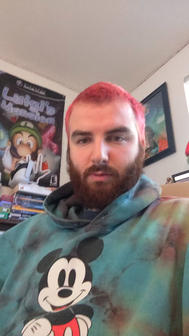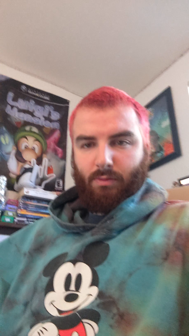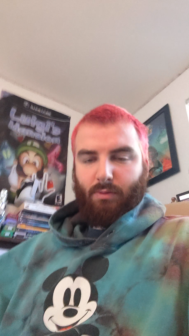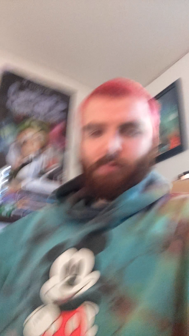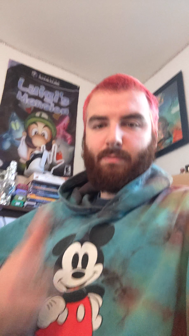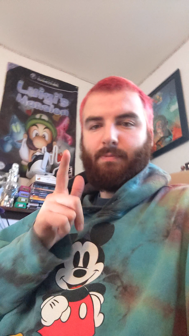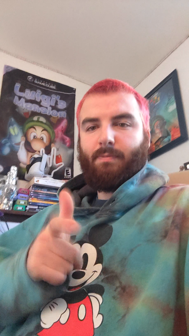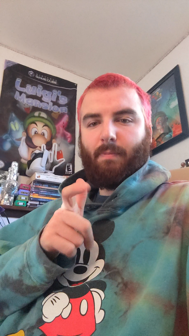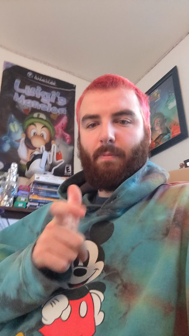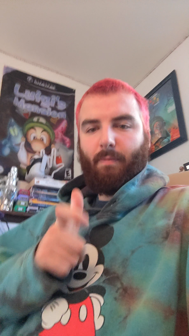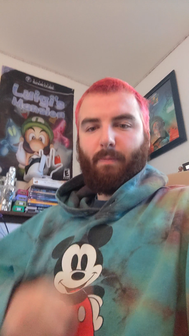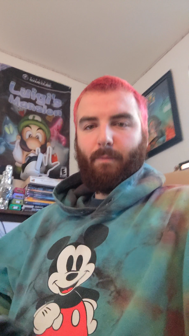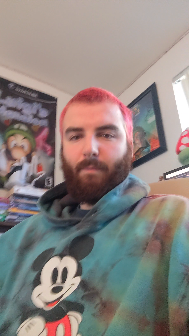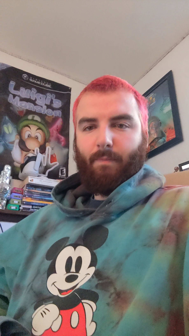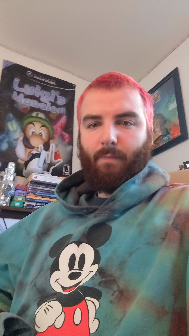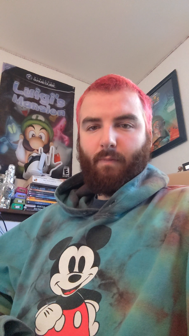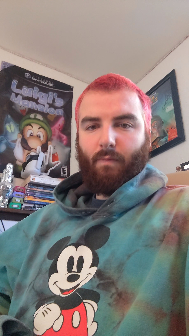run